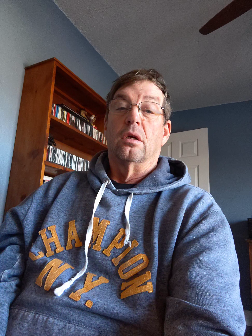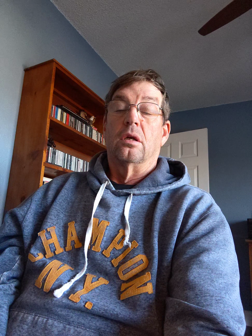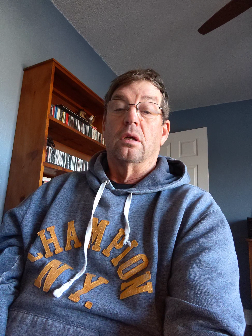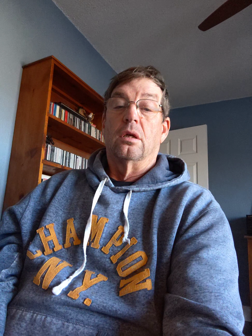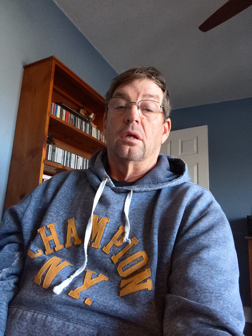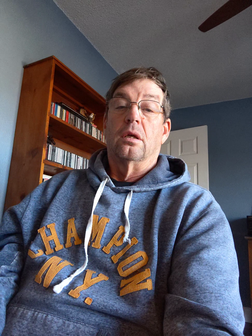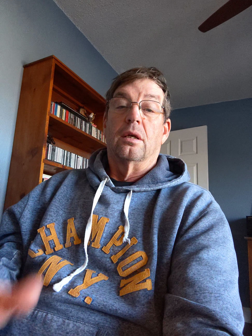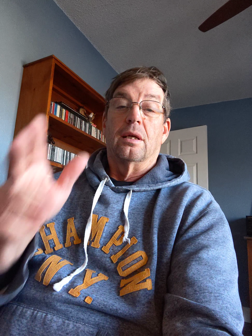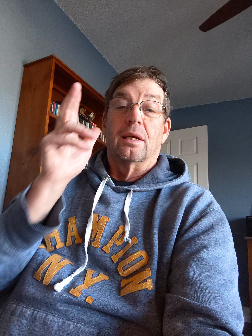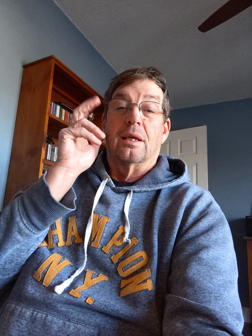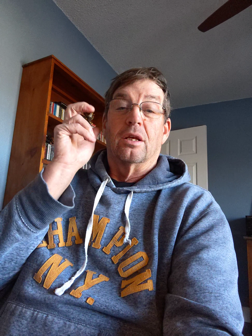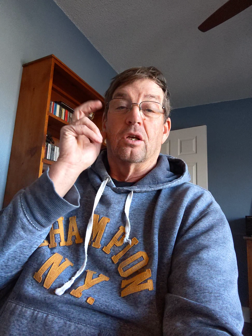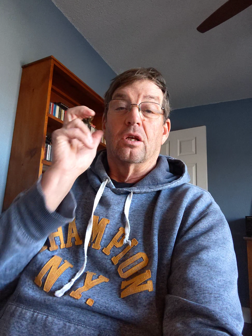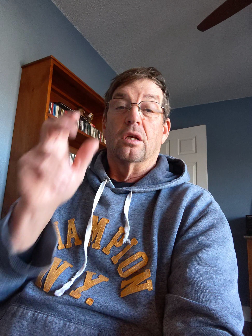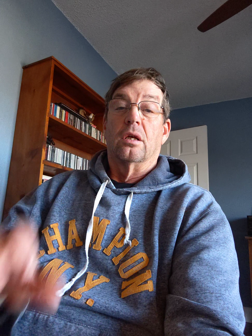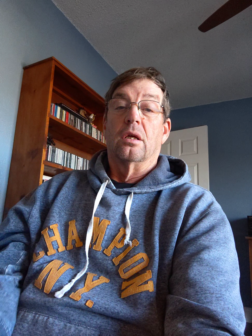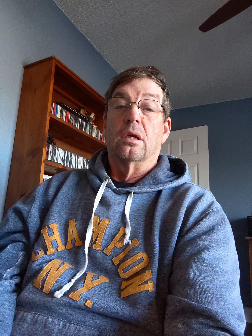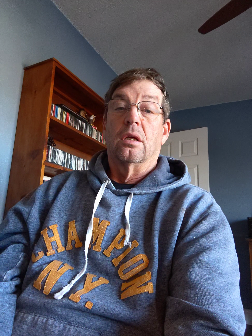hear